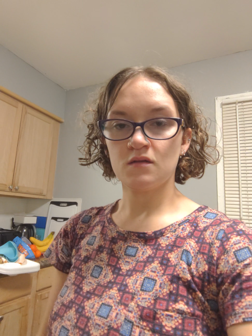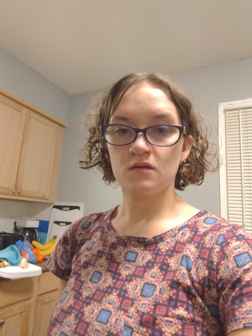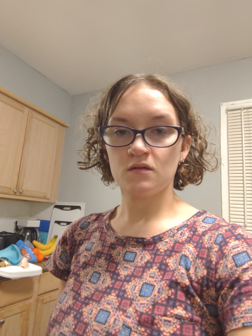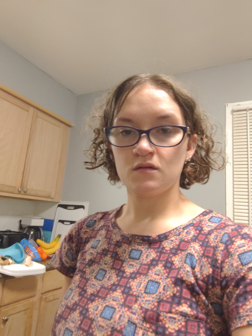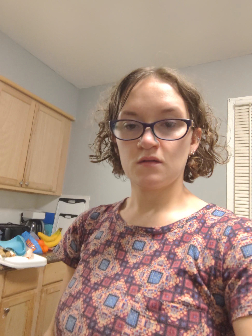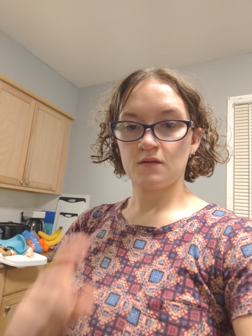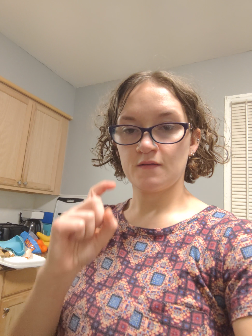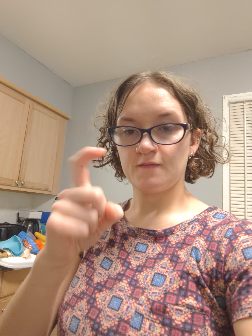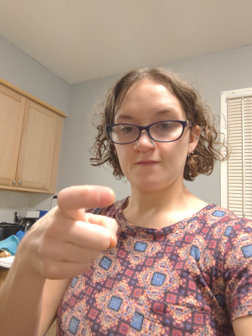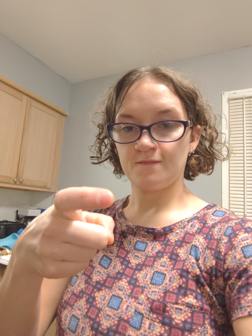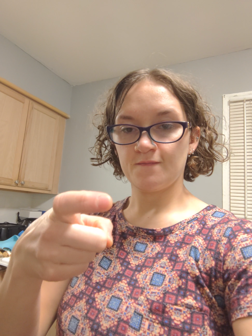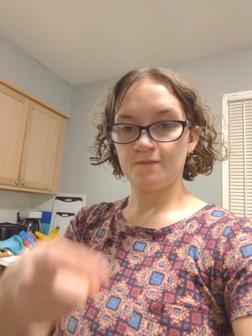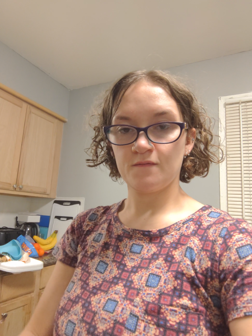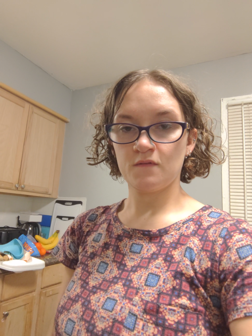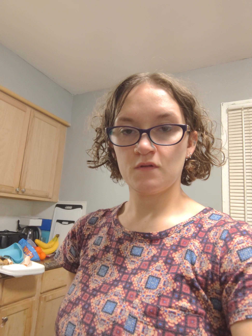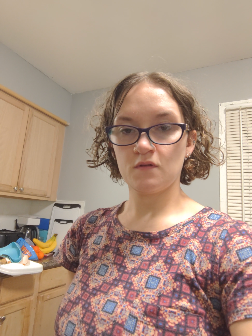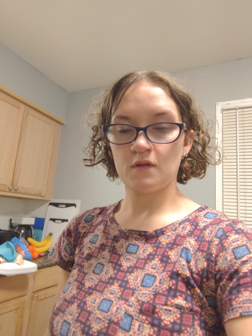gift